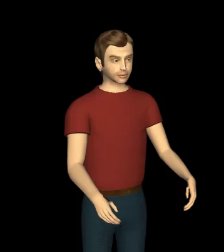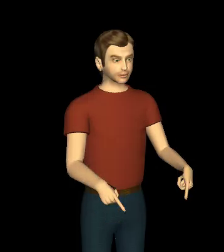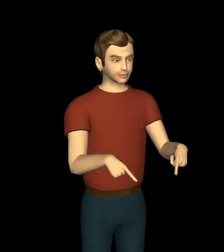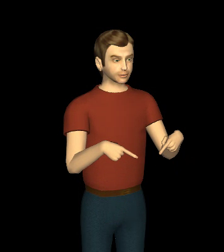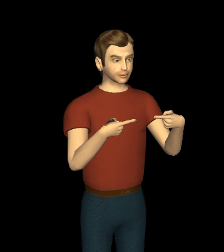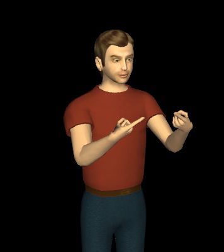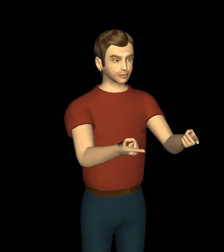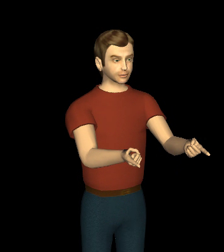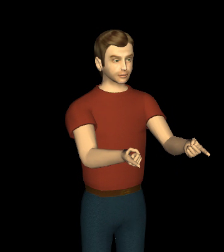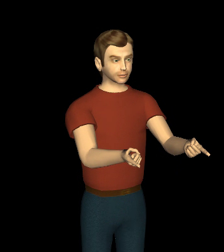يذهب